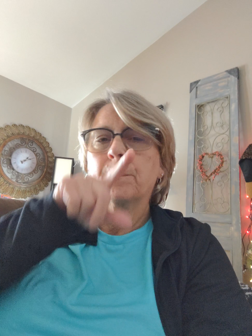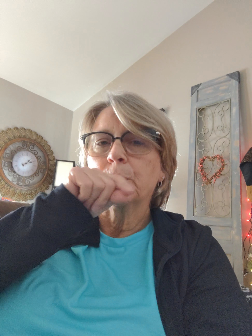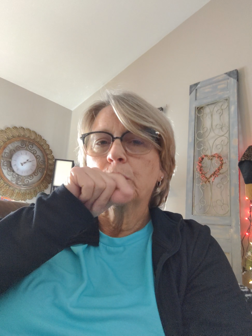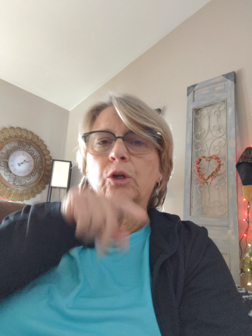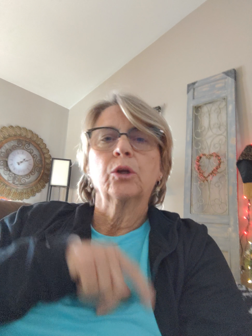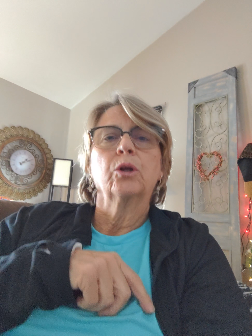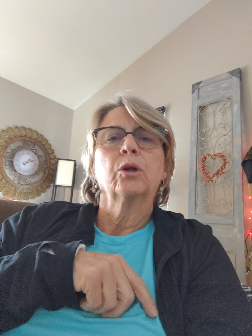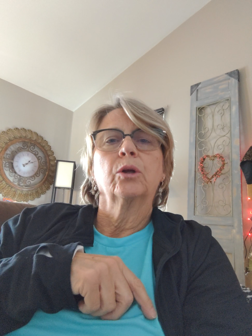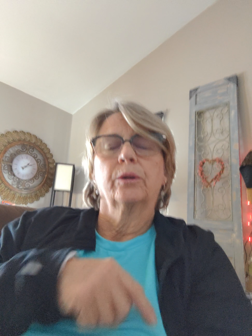bird